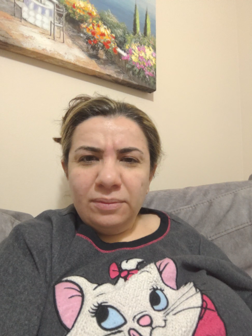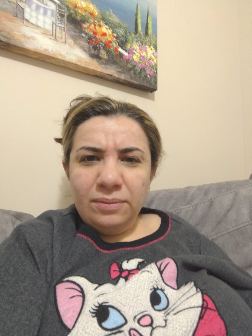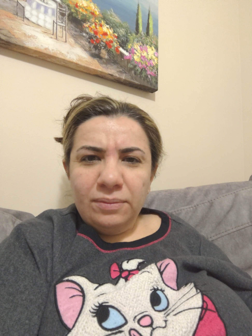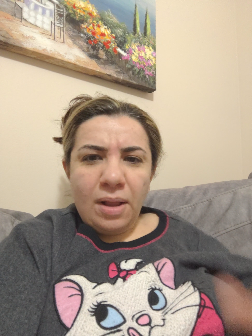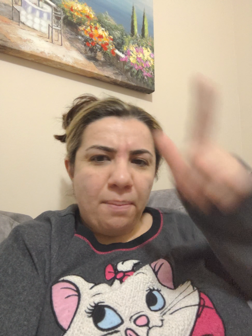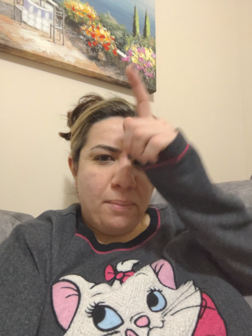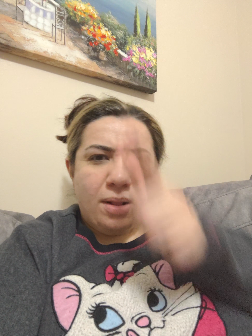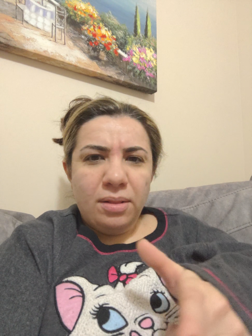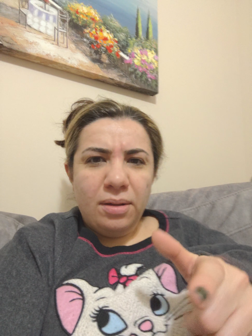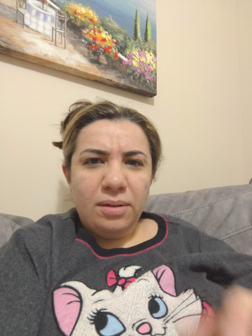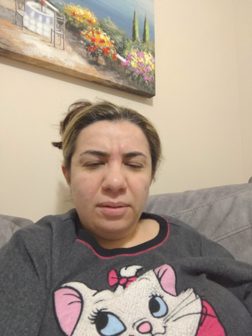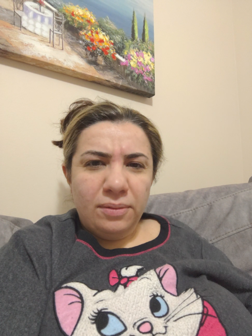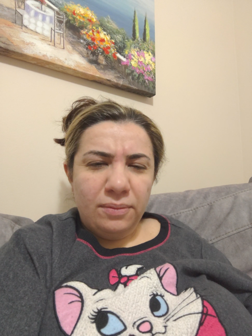brother